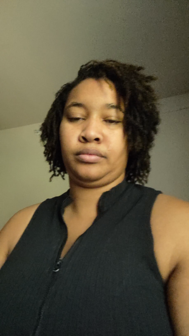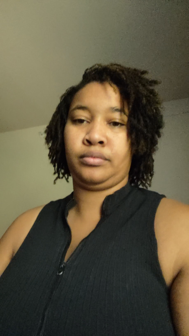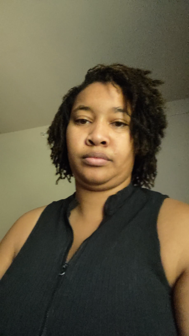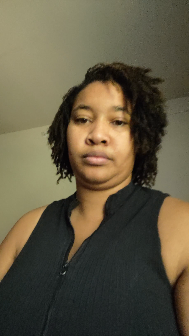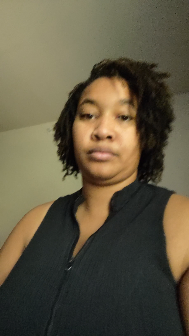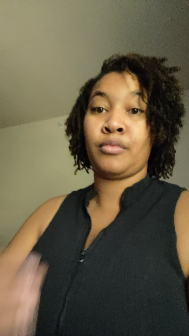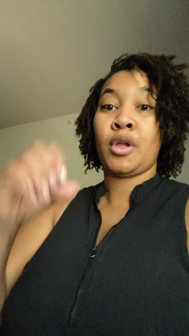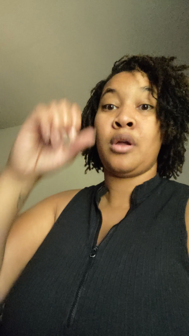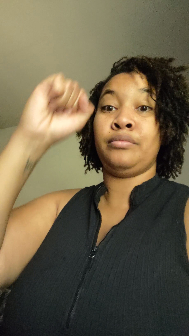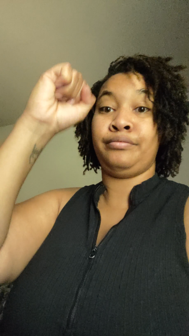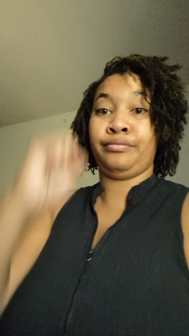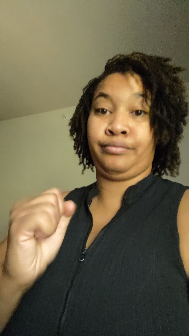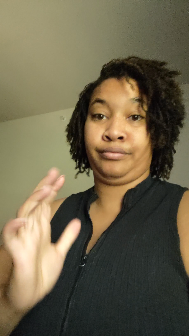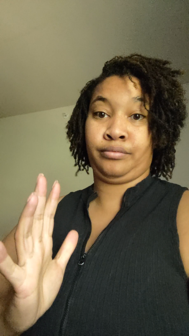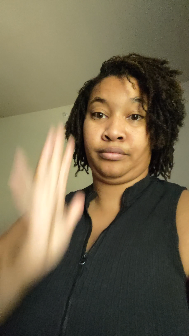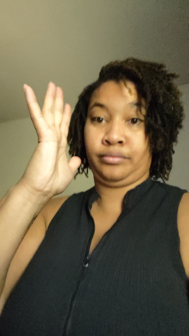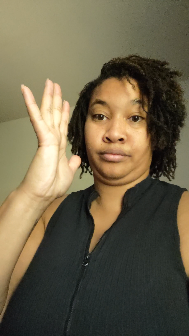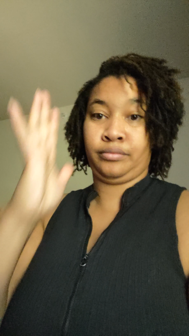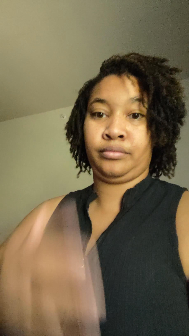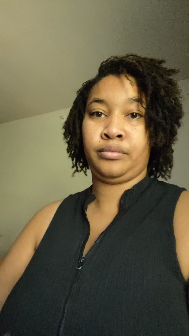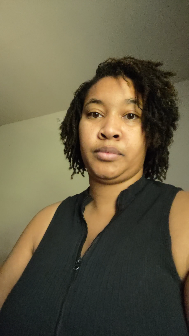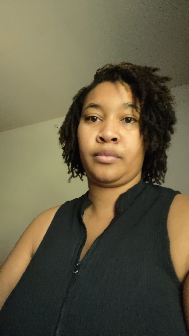gloves